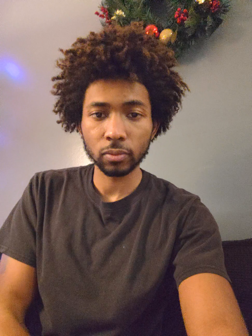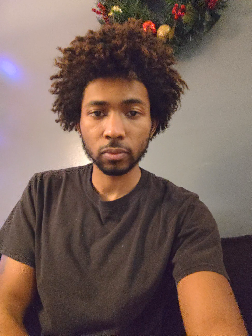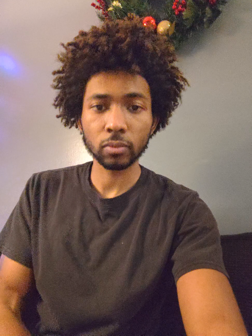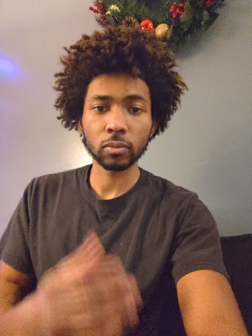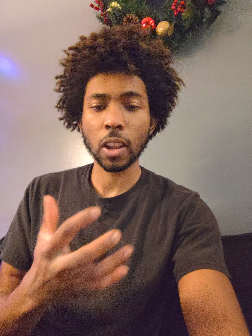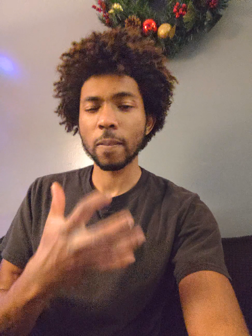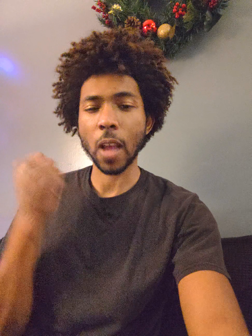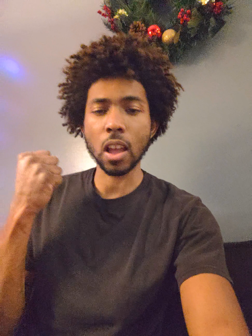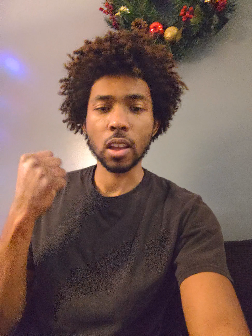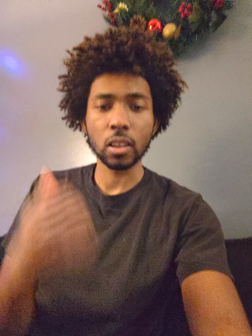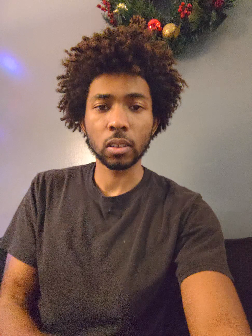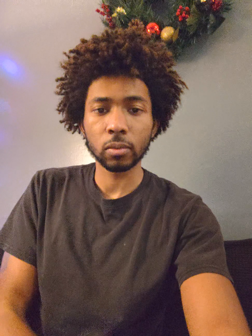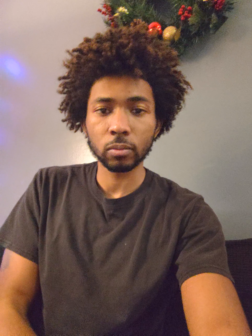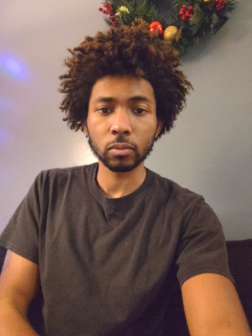fast